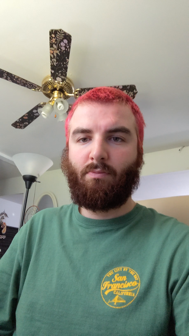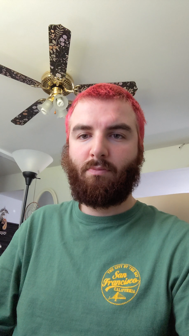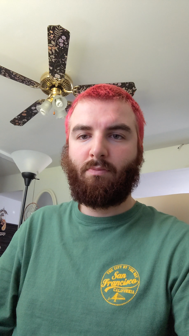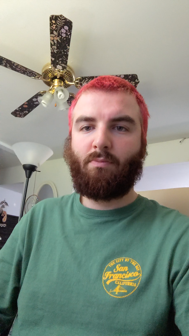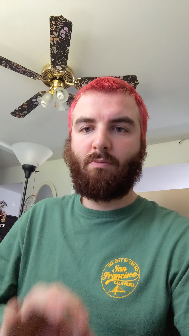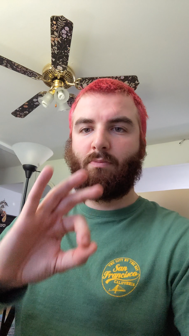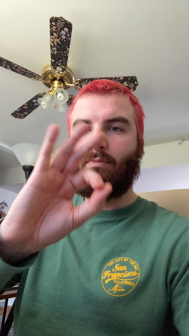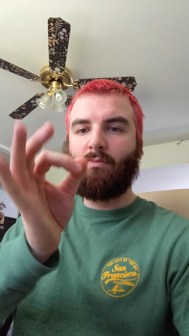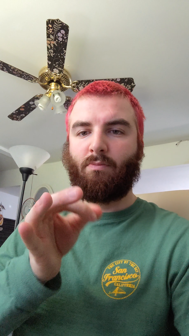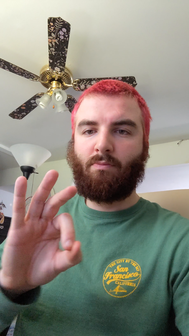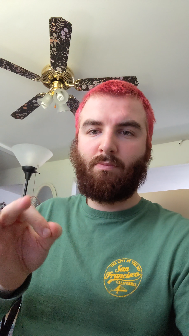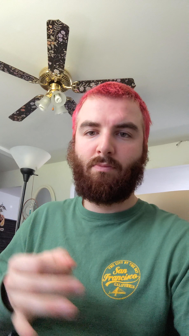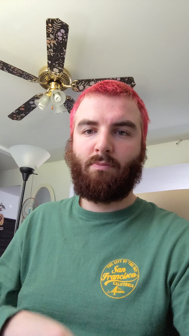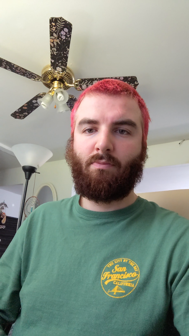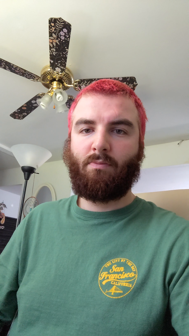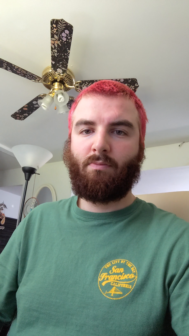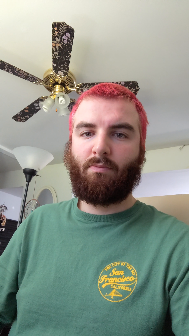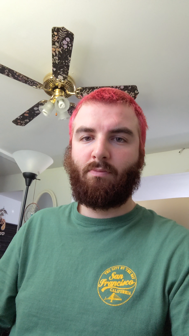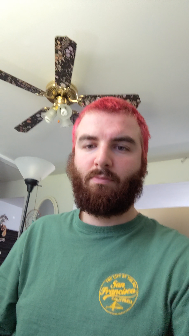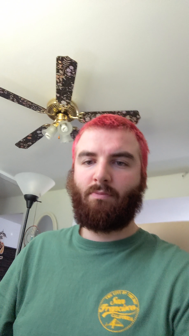hose